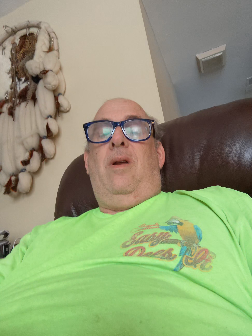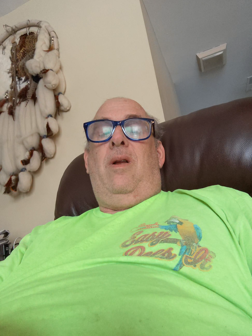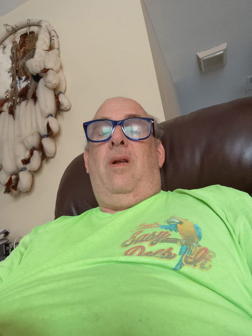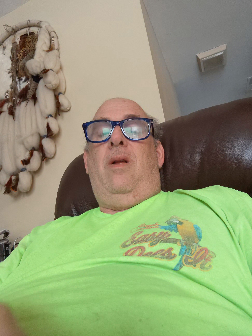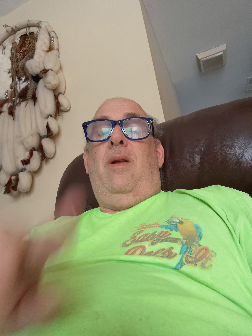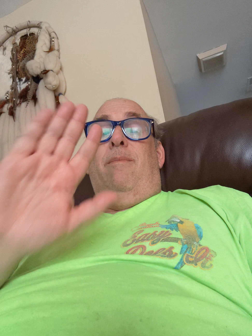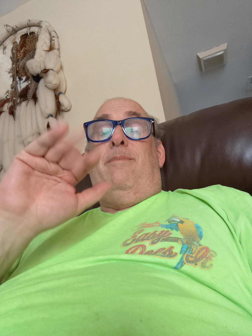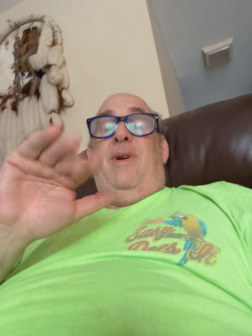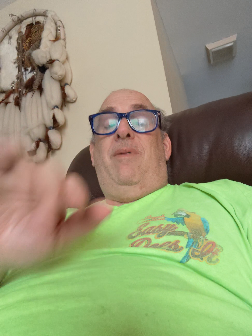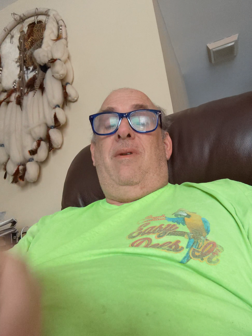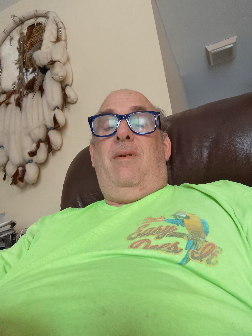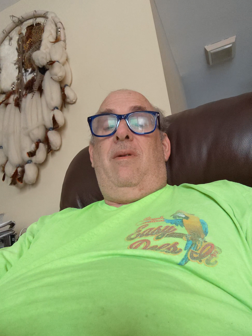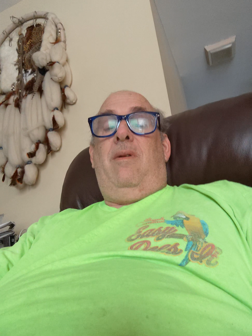bye